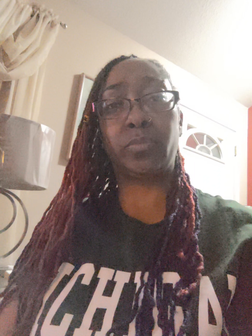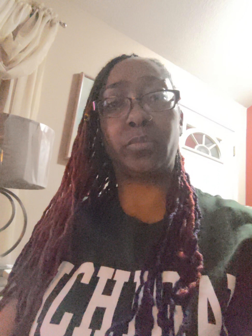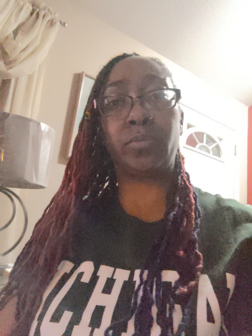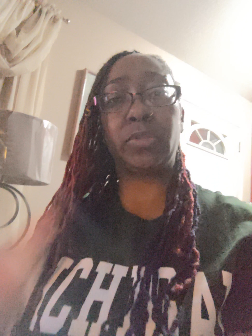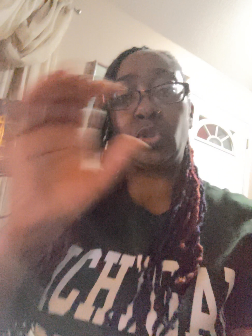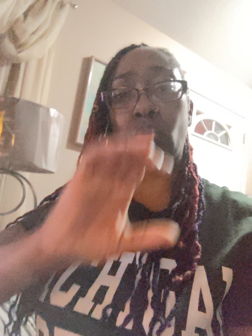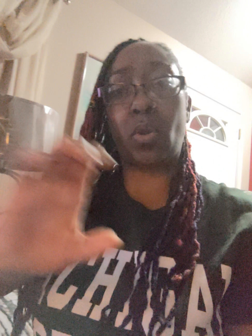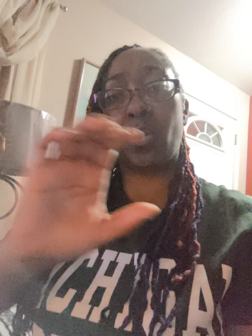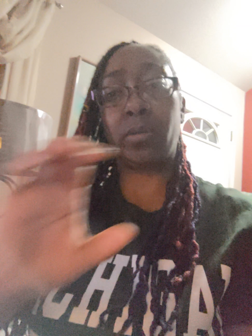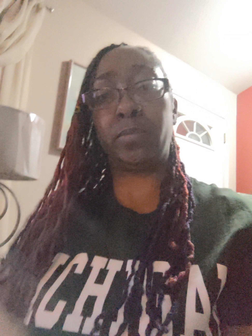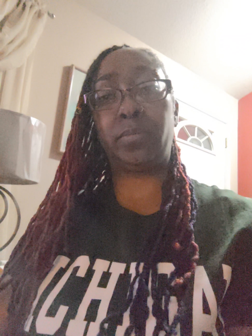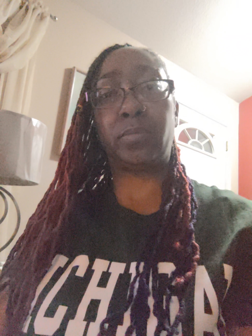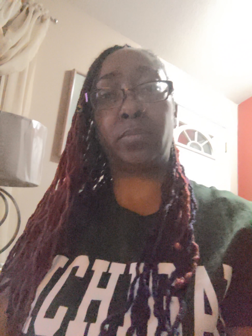chocolate